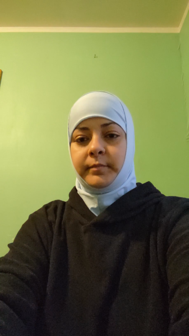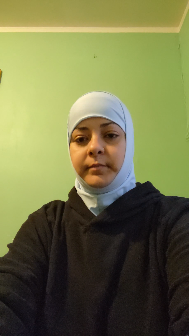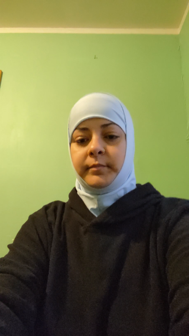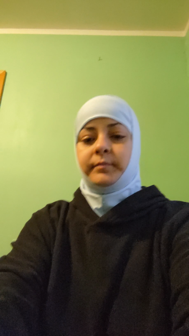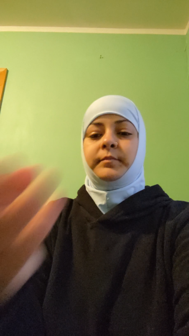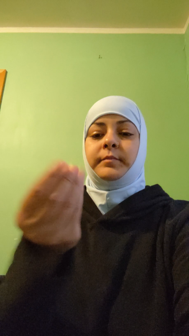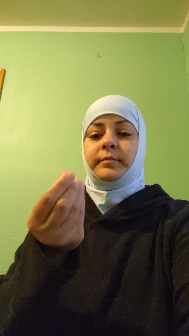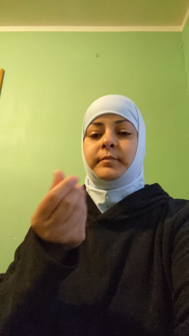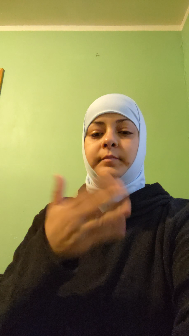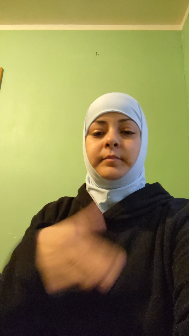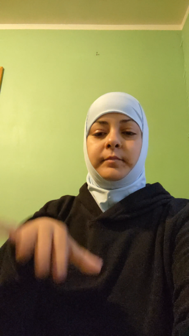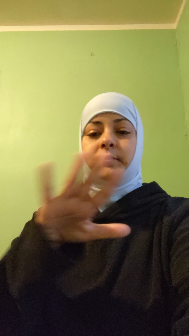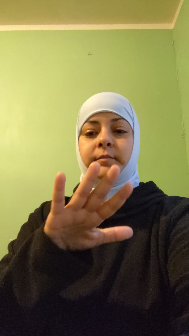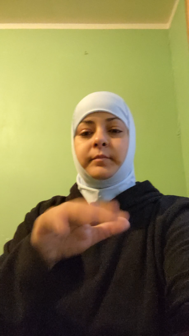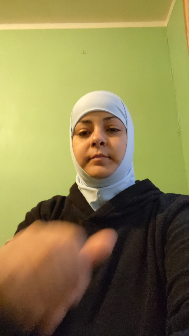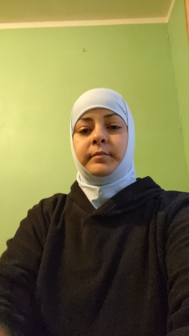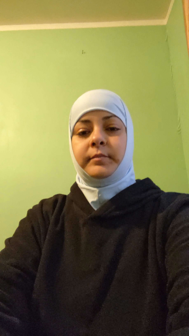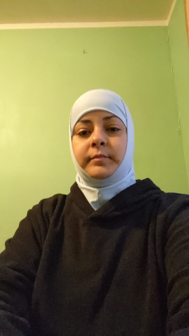garden